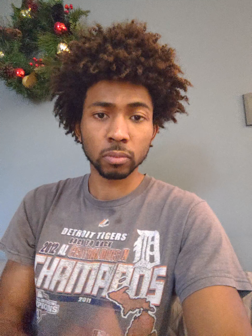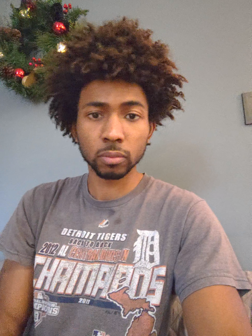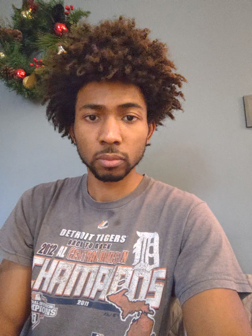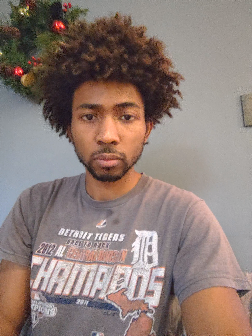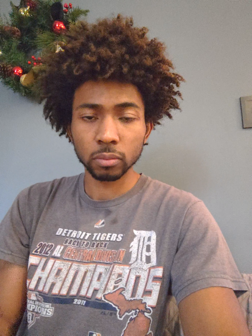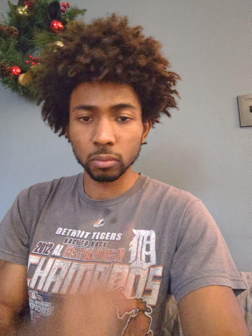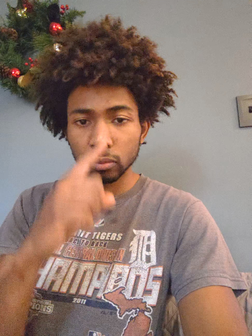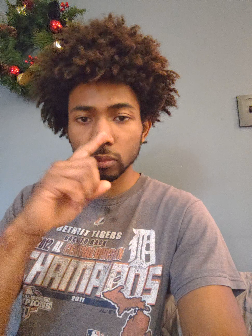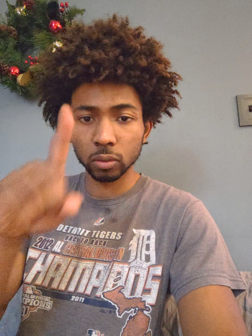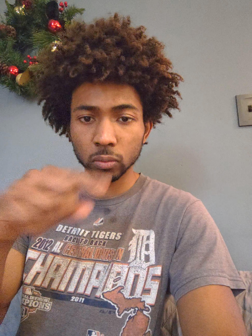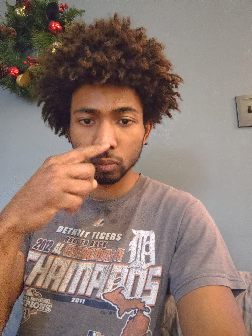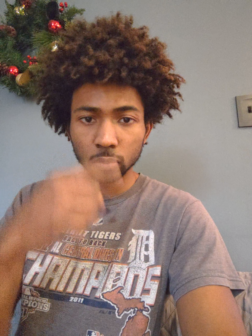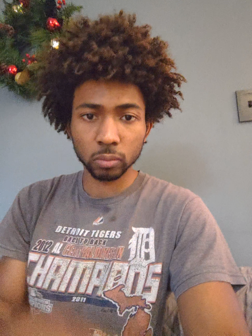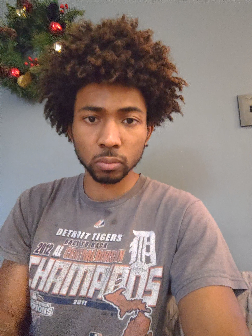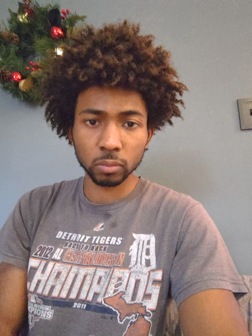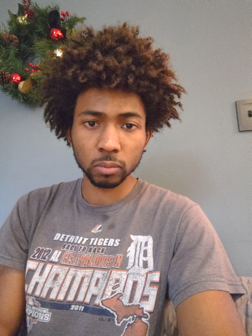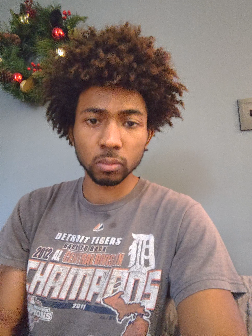noisy